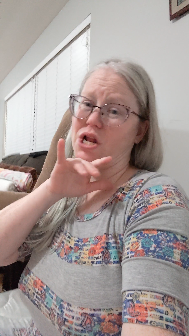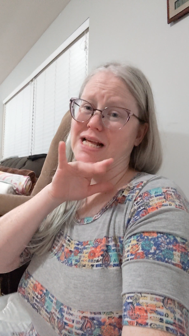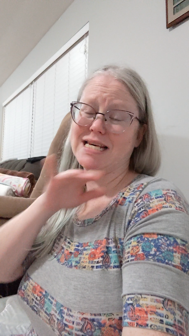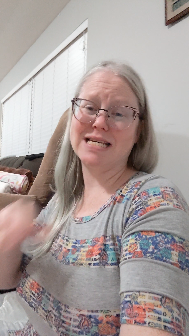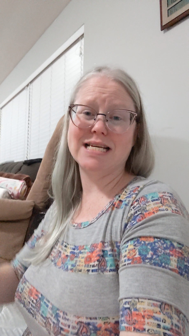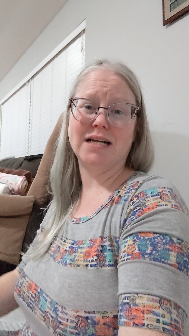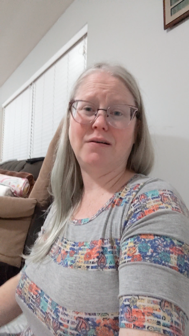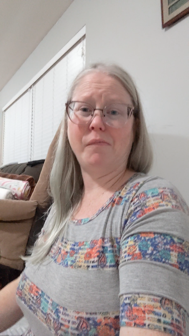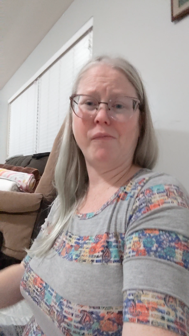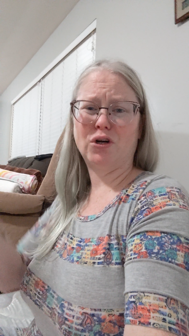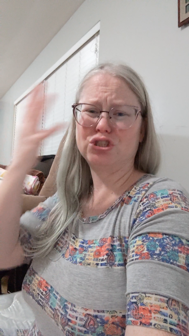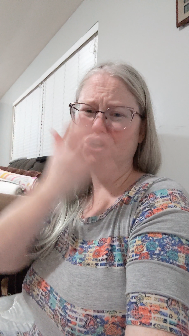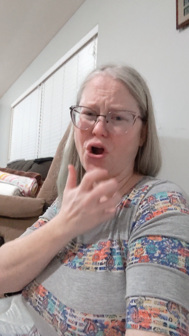dark